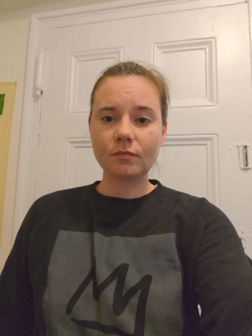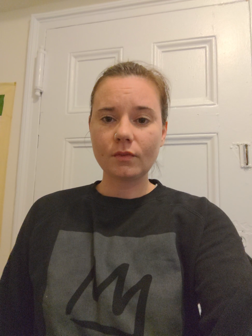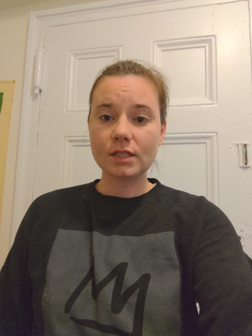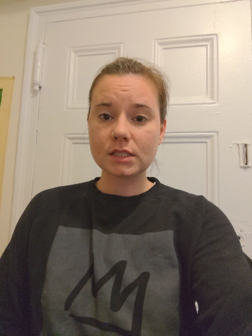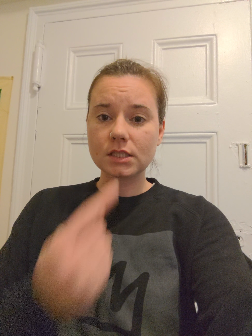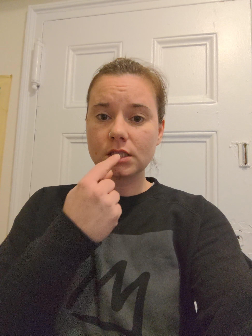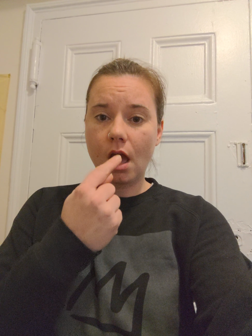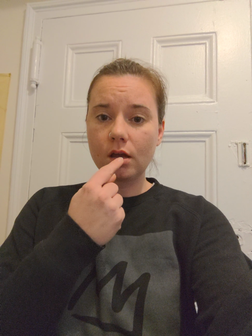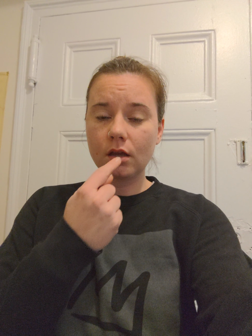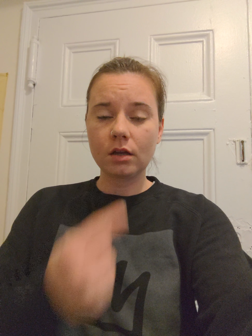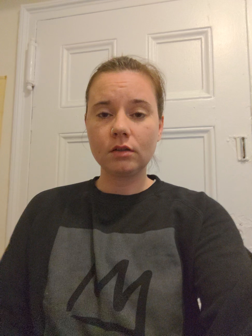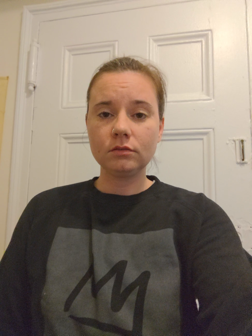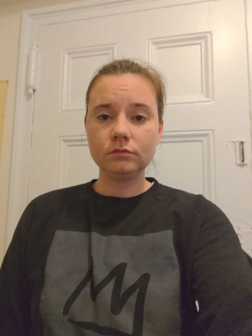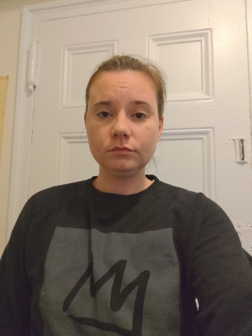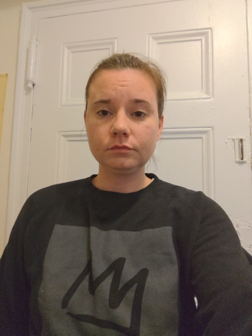tongue